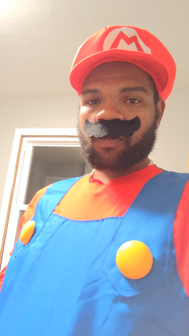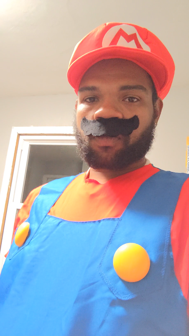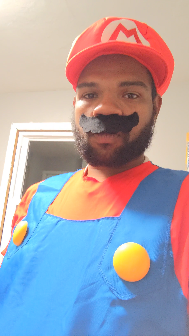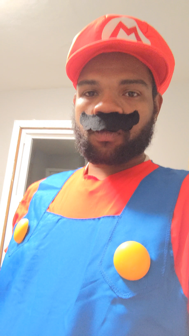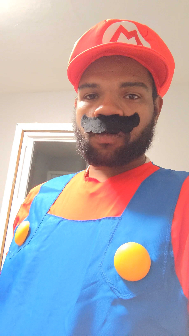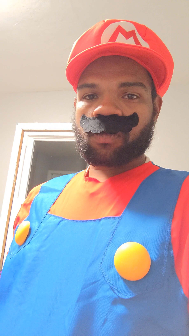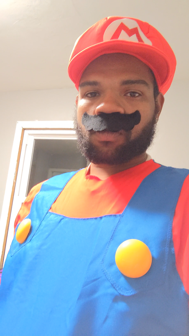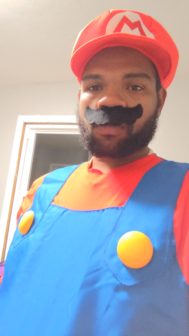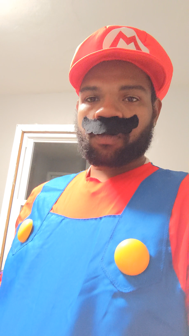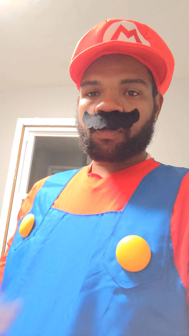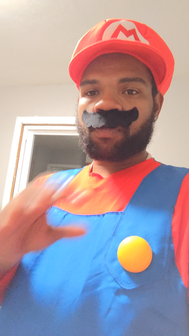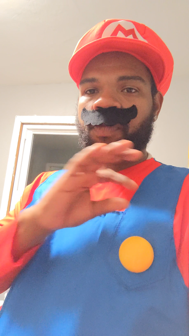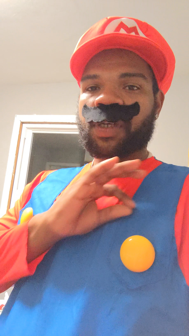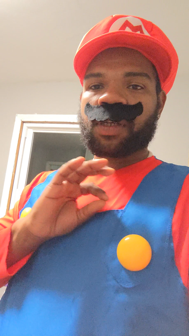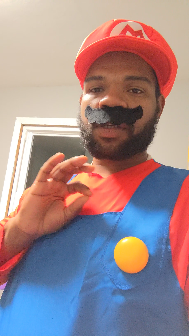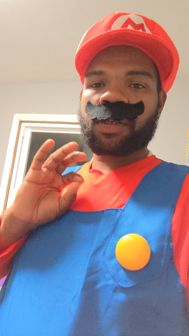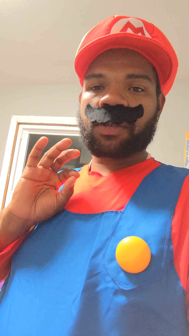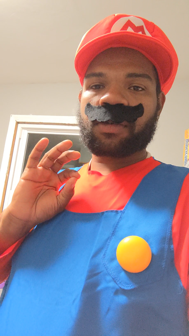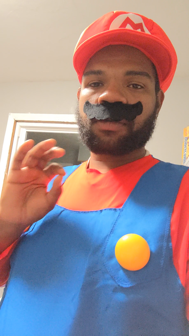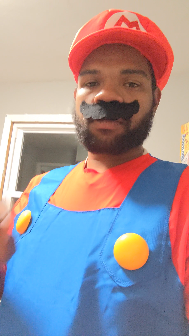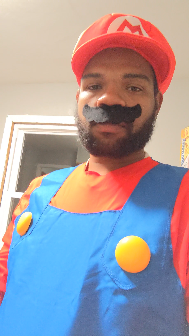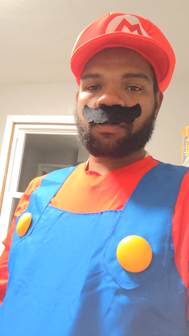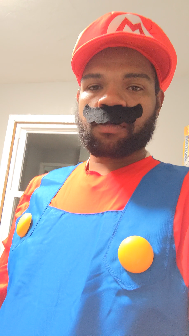beads